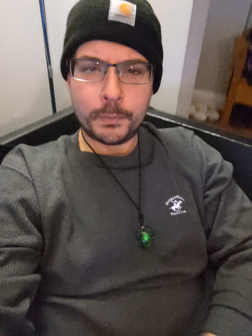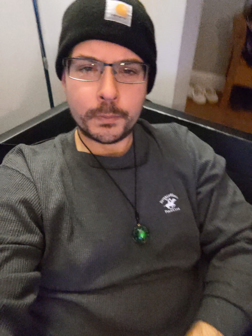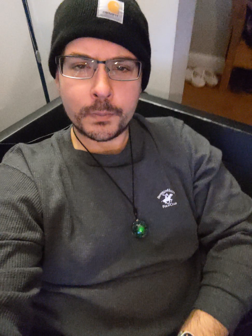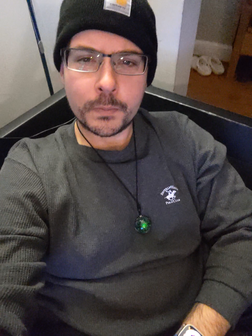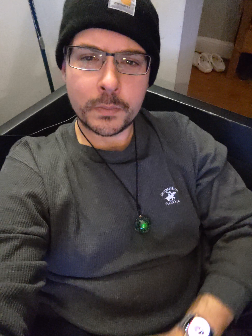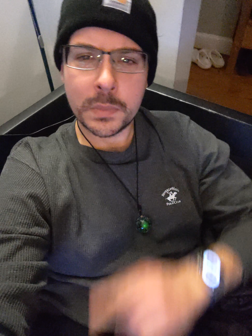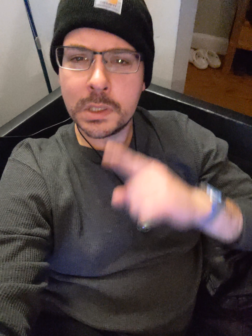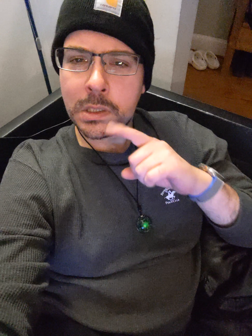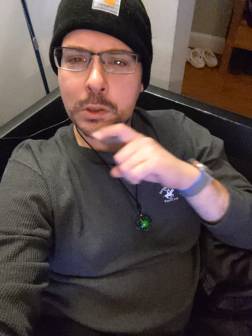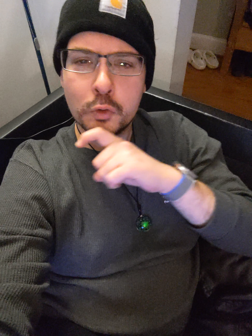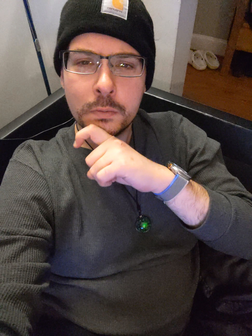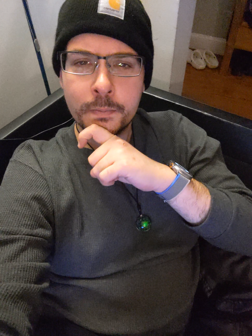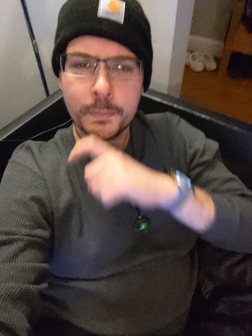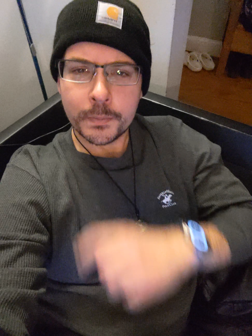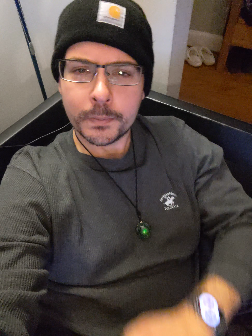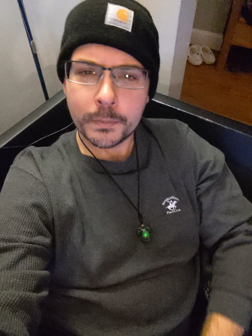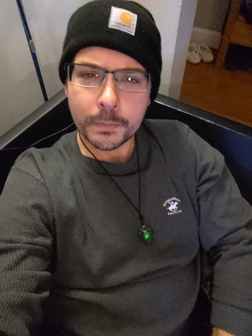cereal